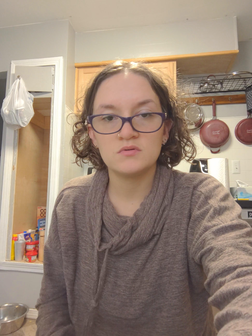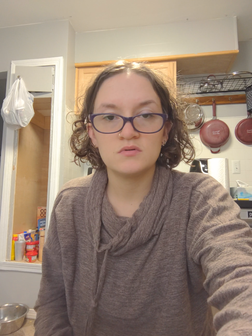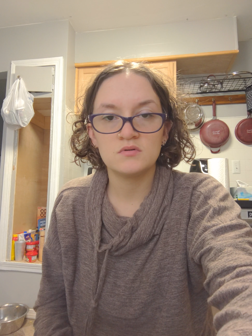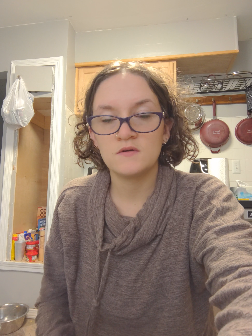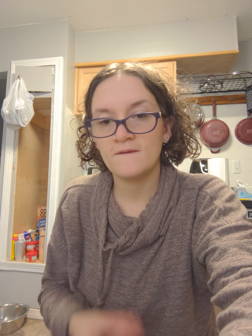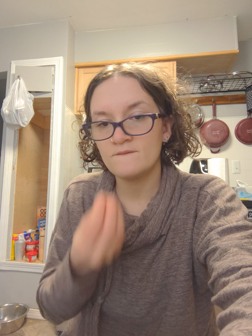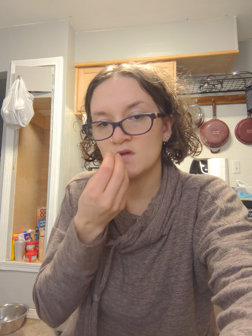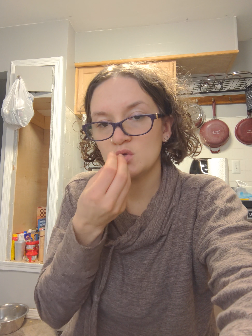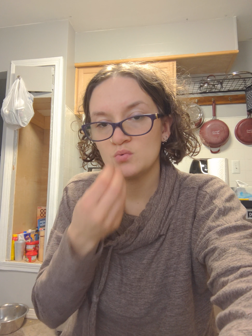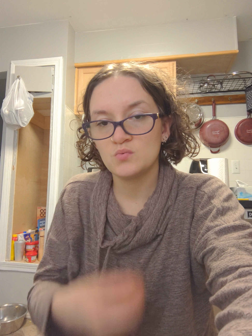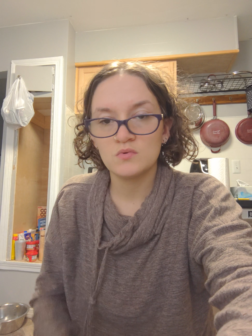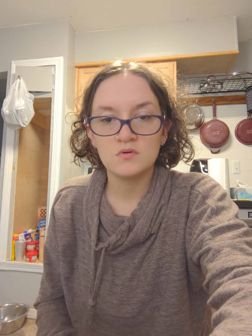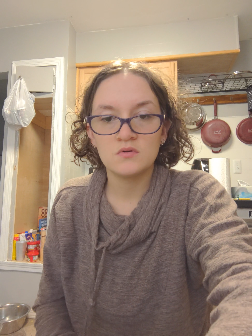food